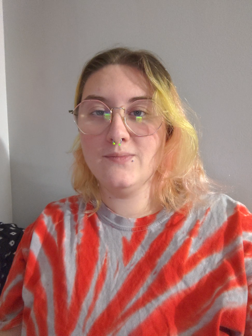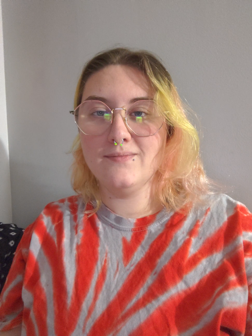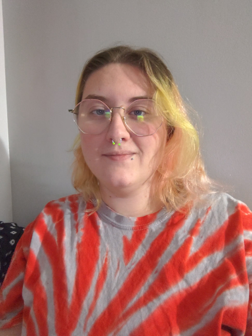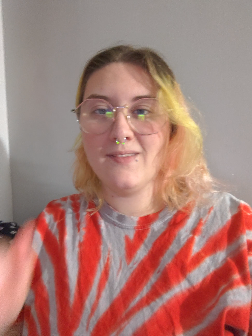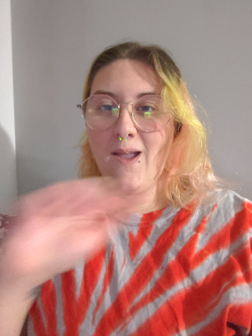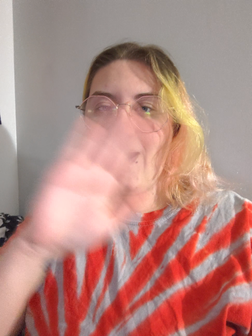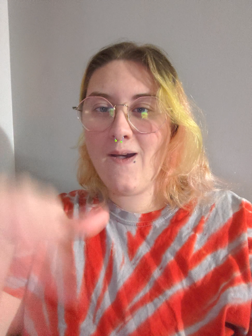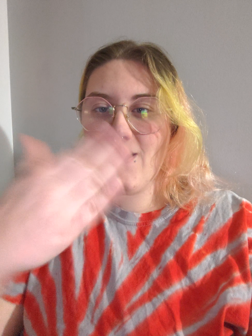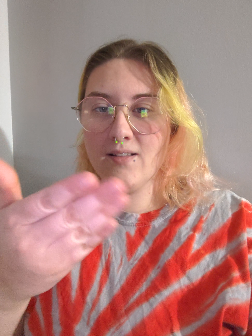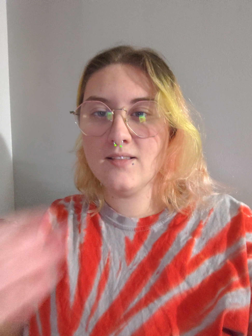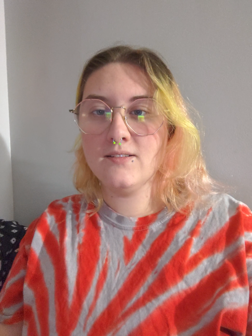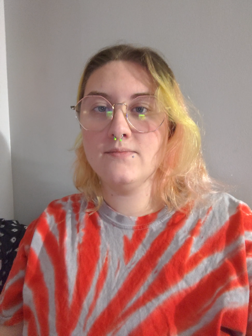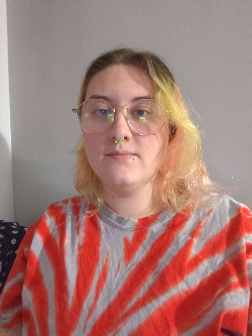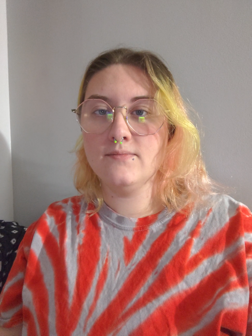all